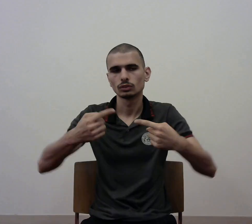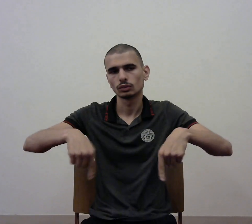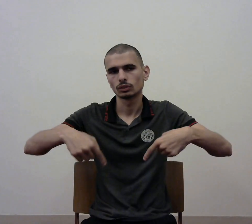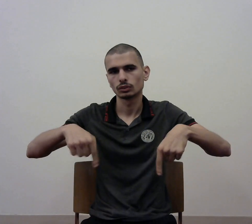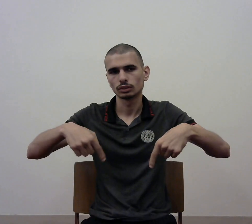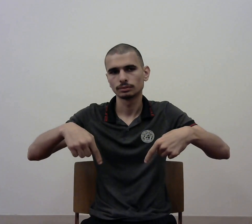futbol